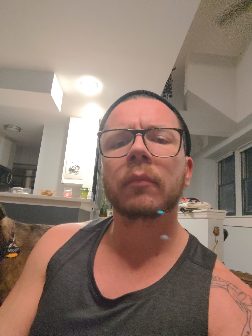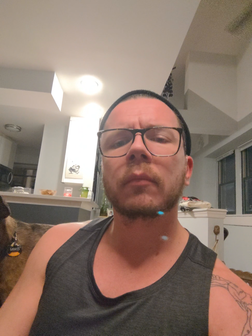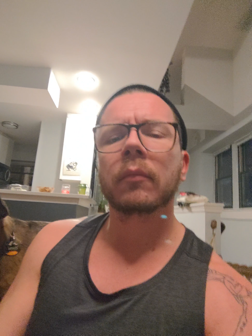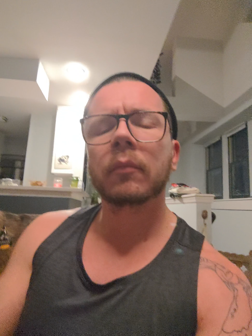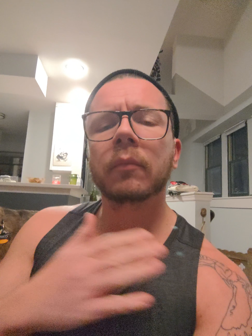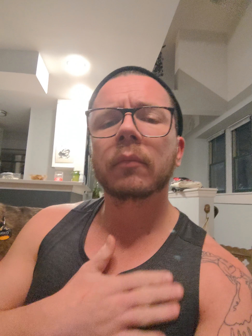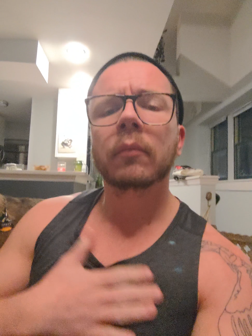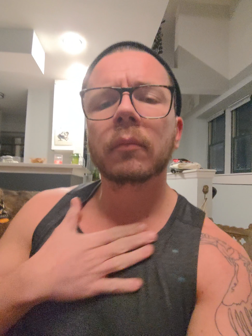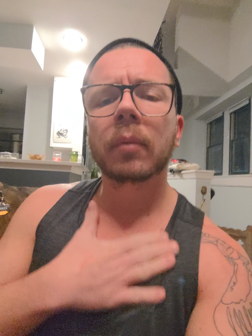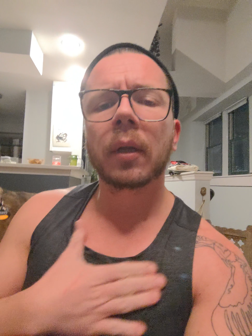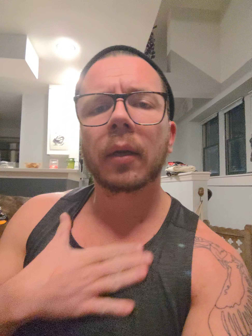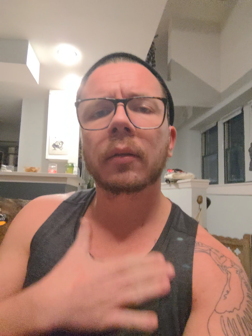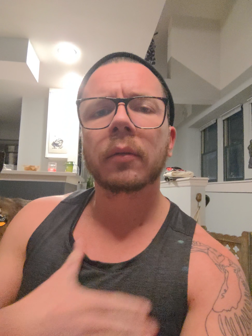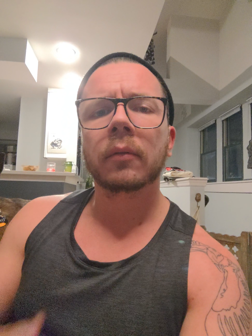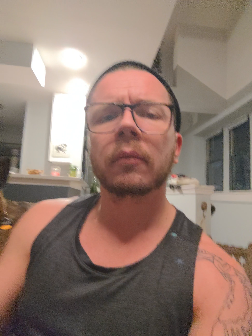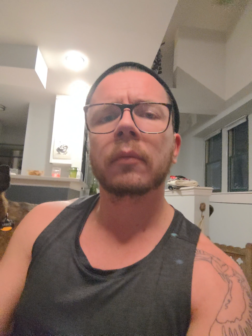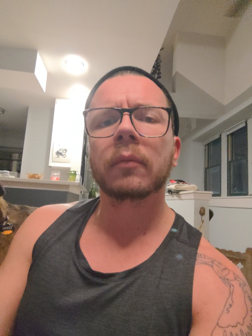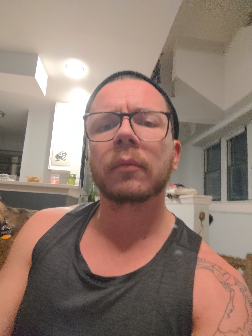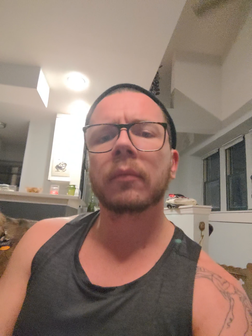please